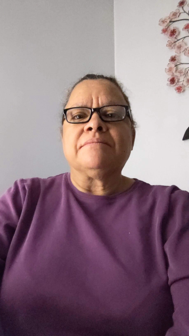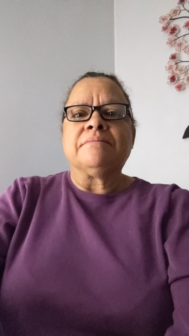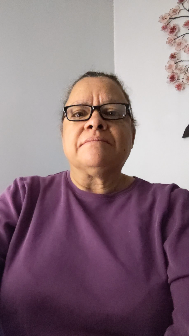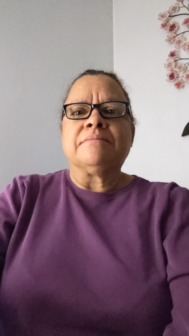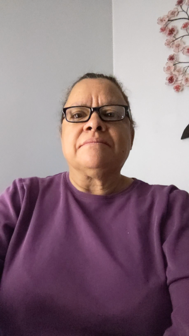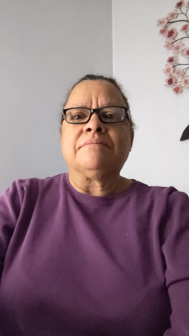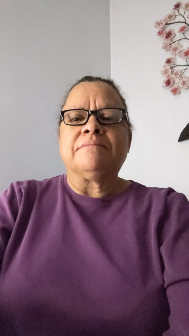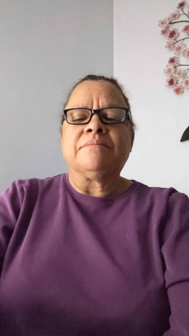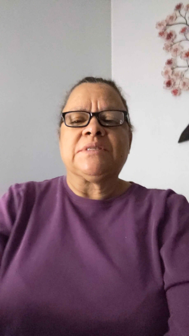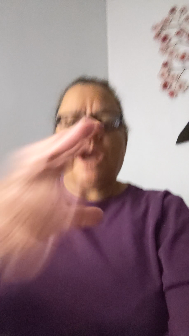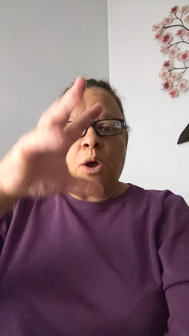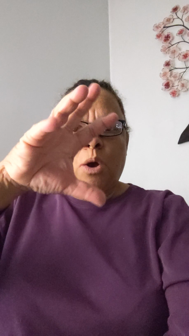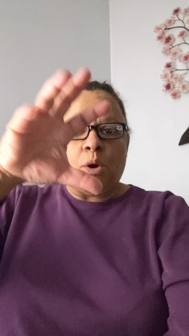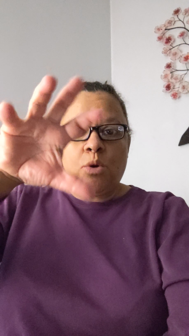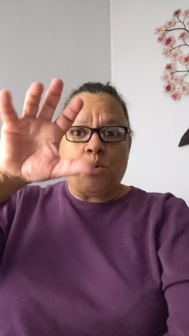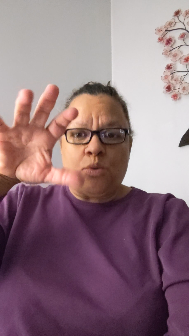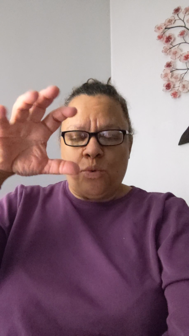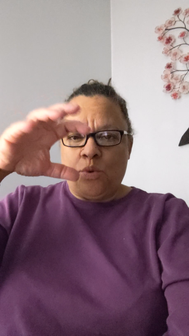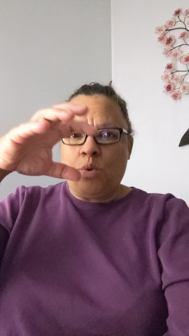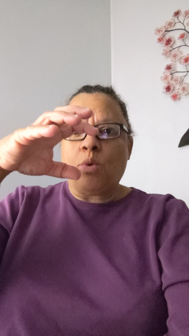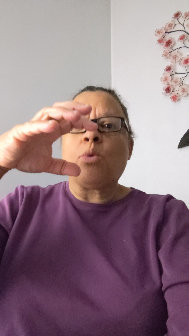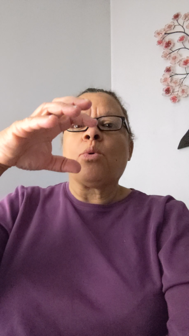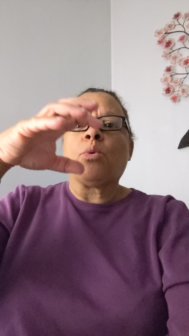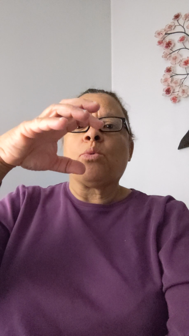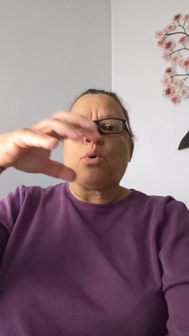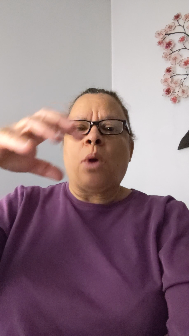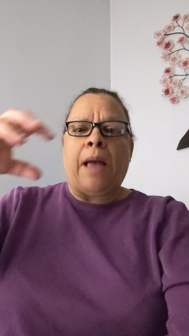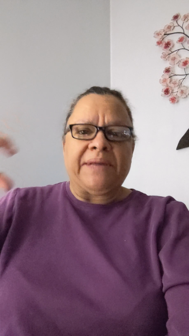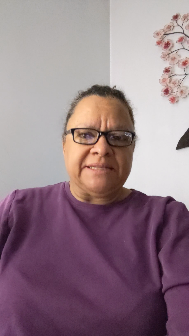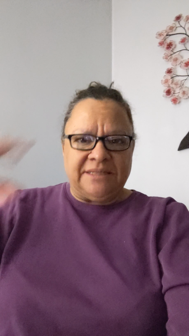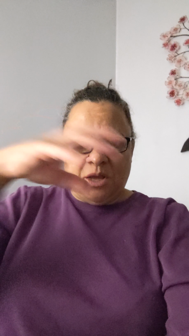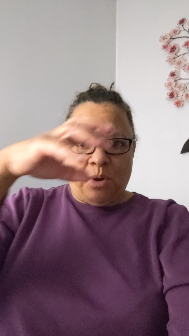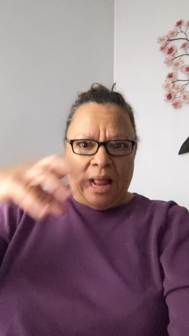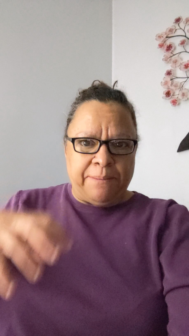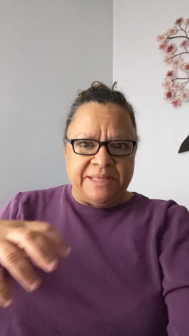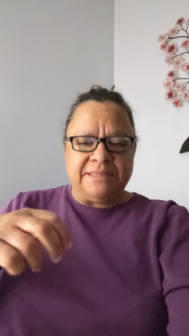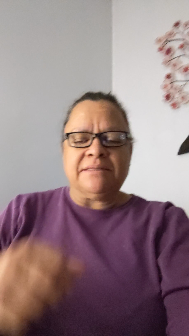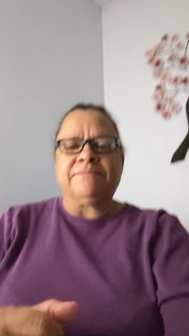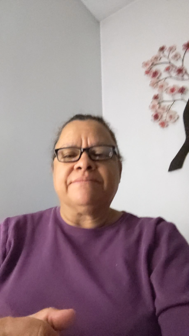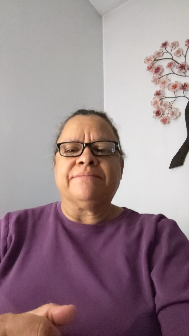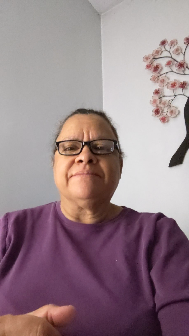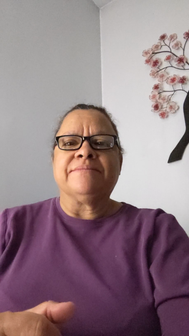grapes